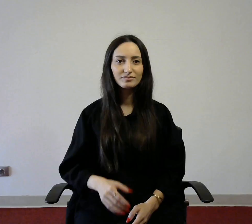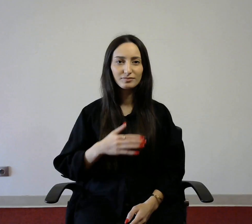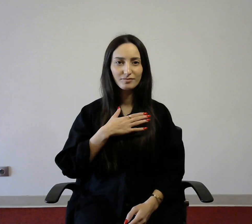mən